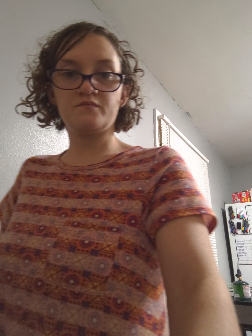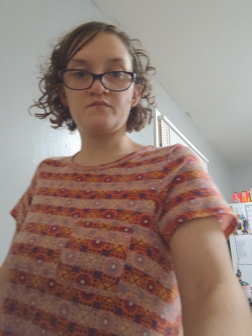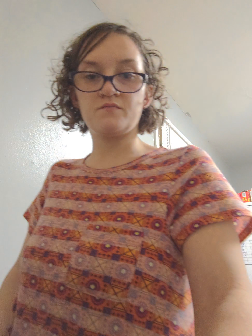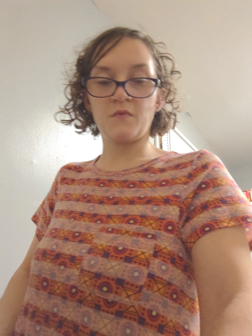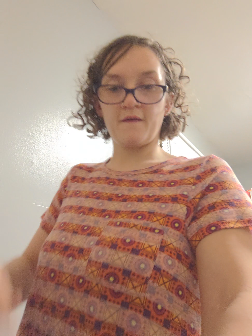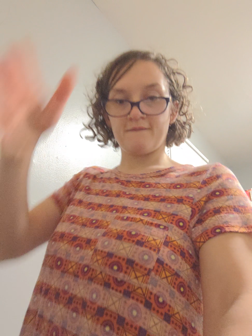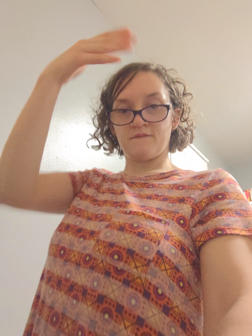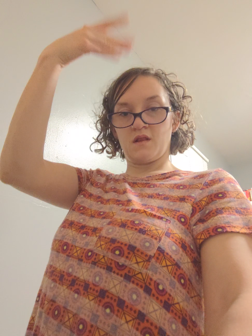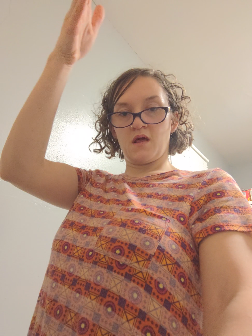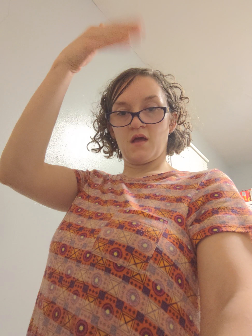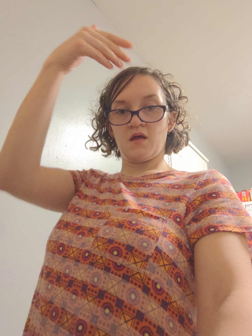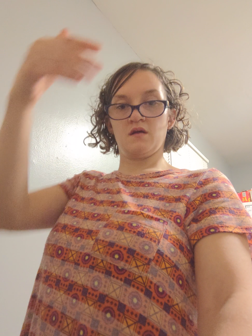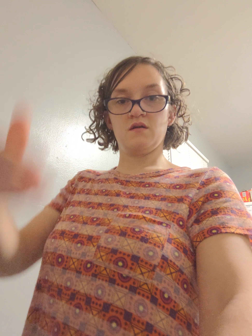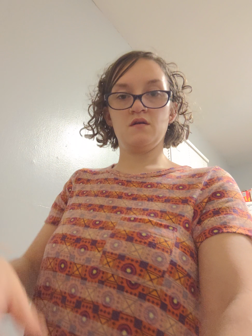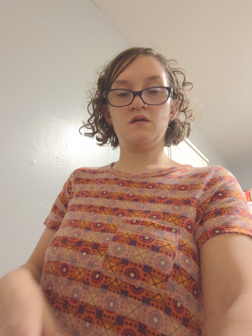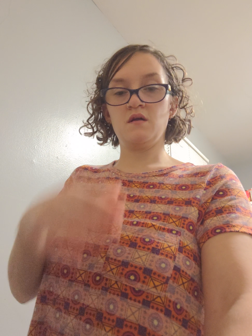flag